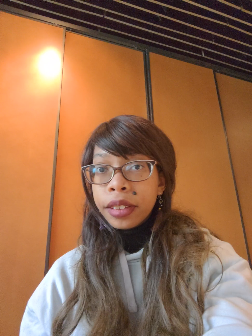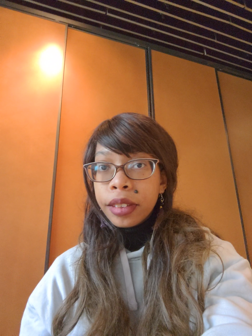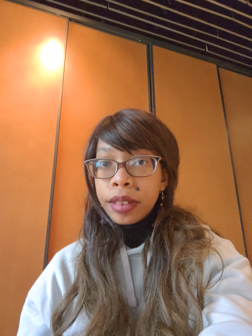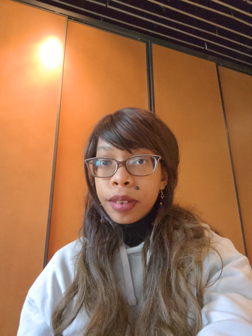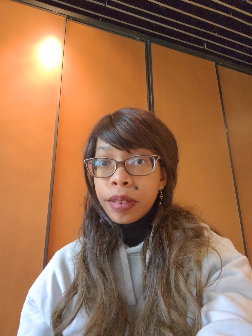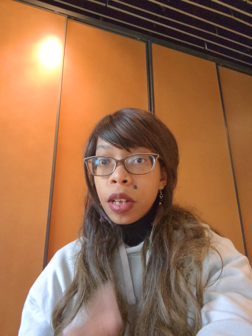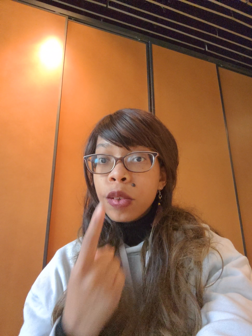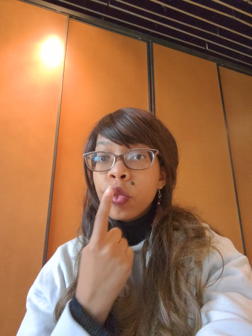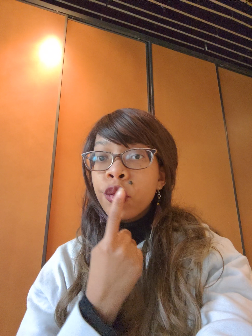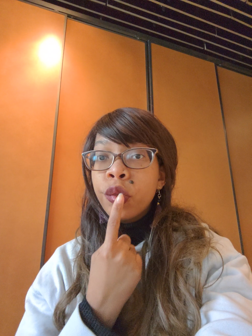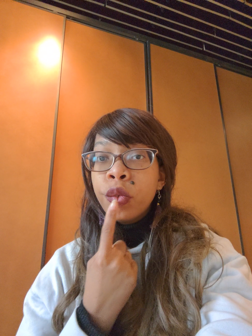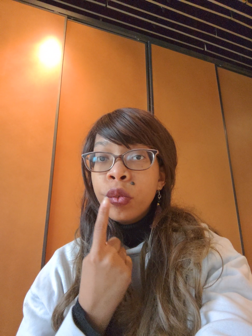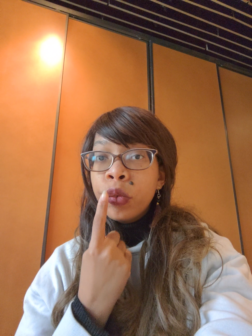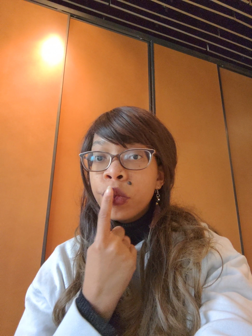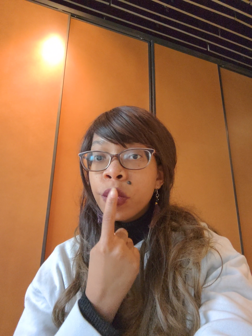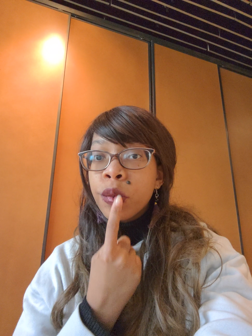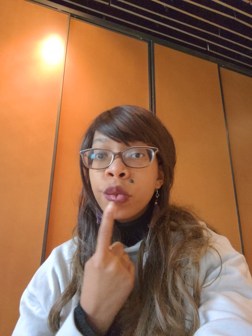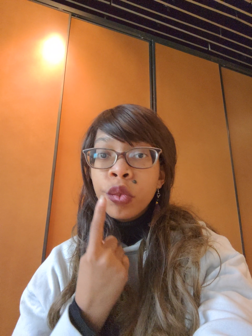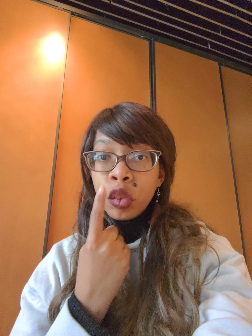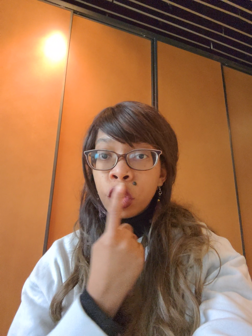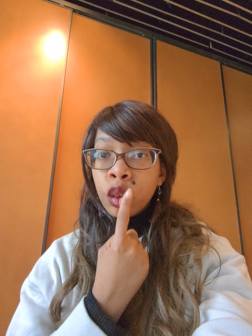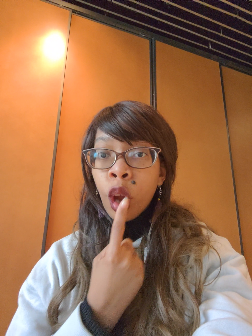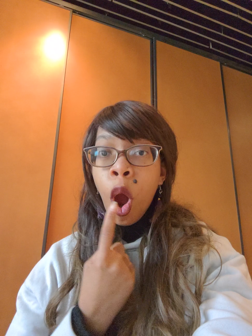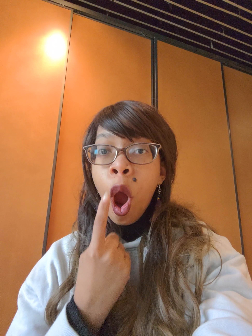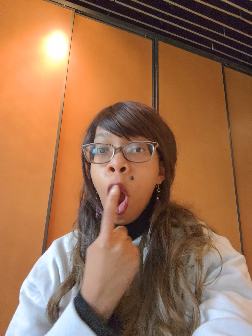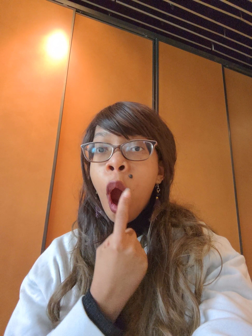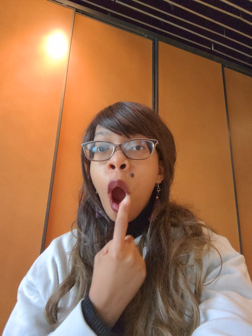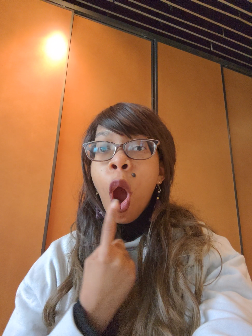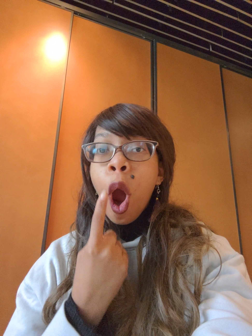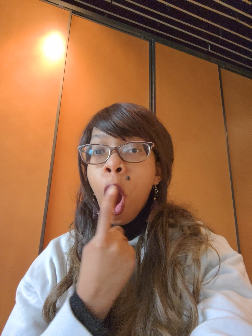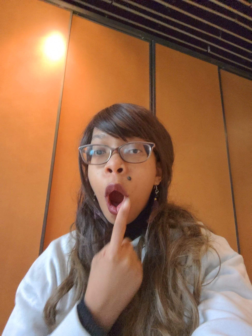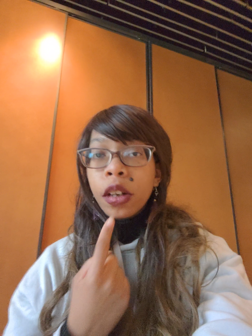mouth